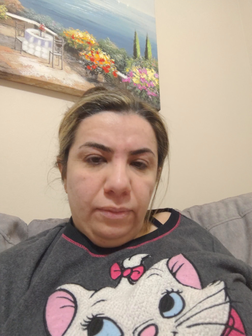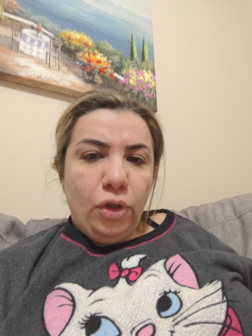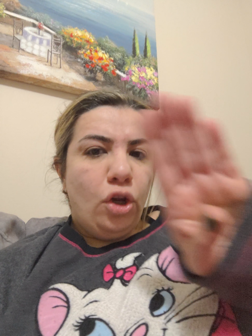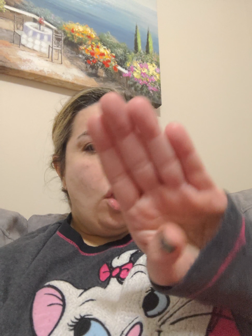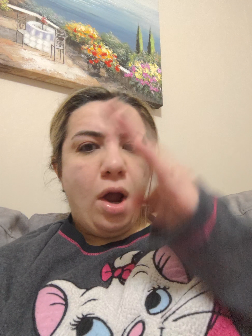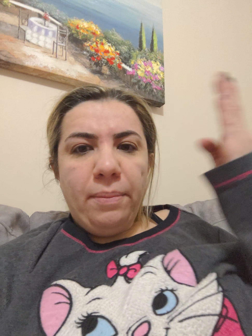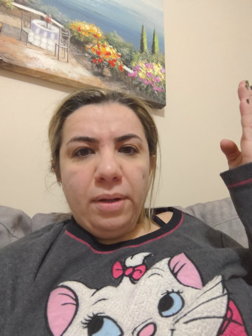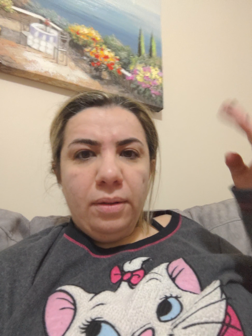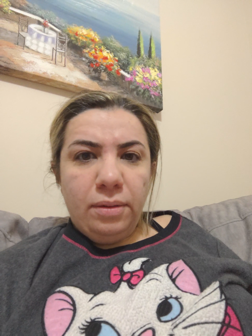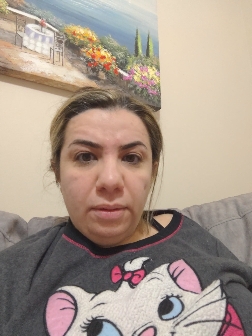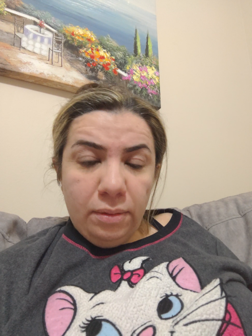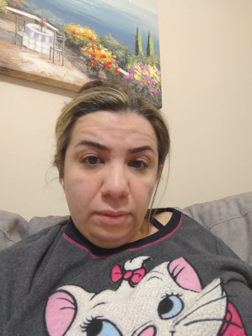open